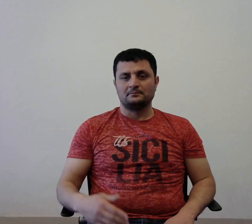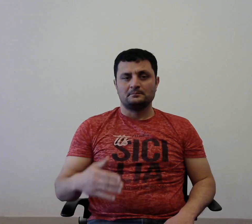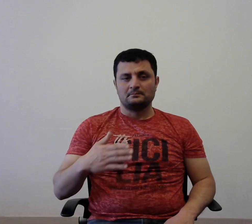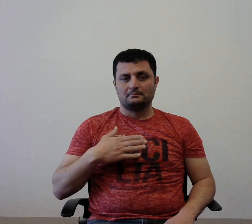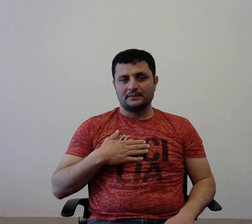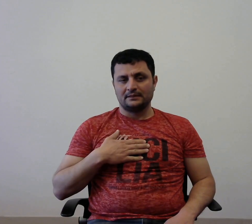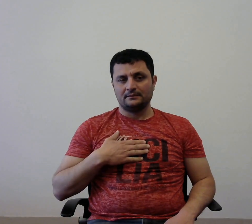mən